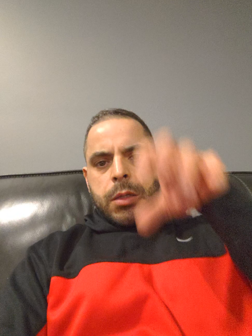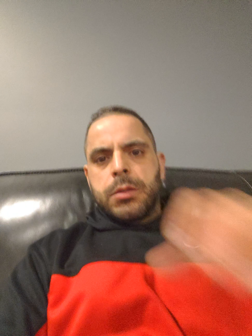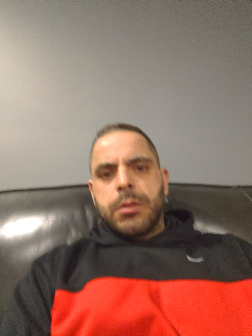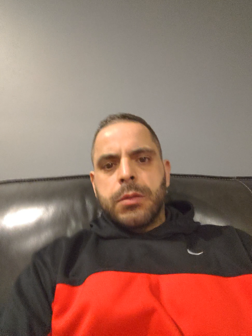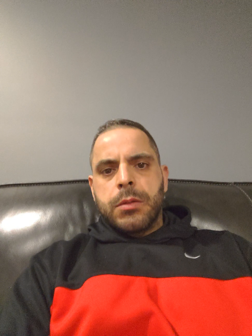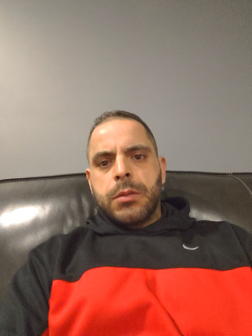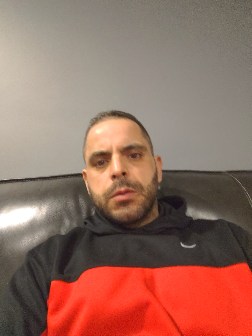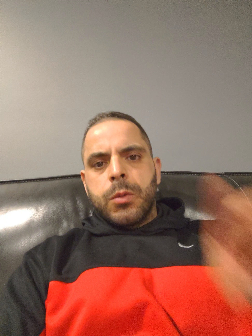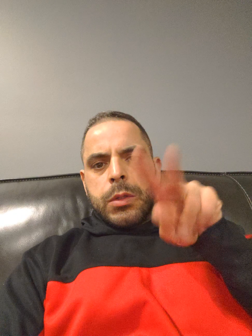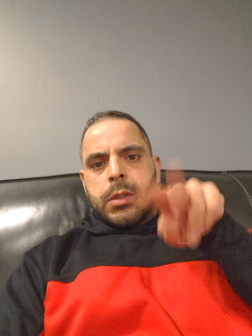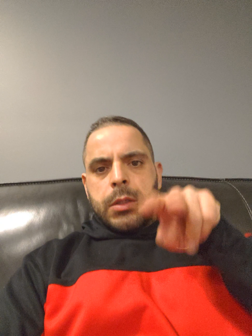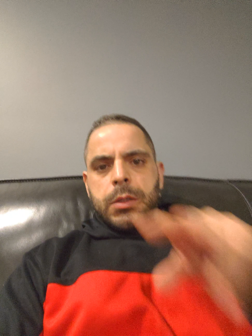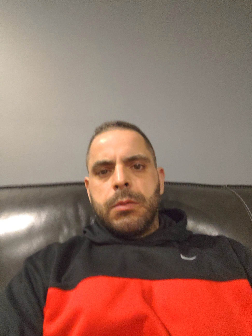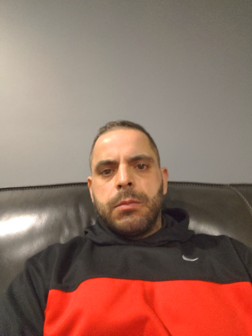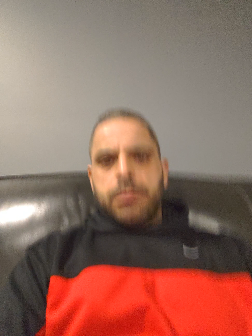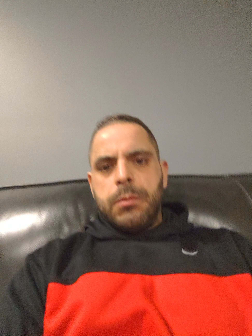read